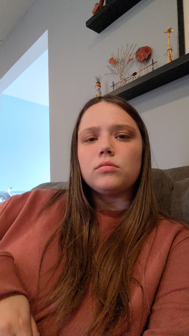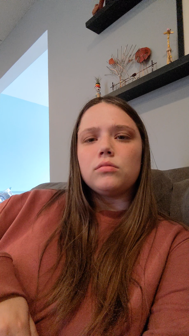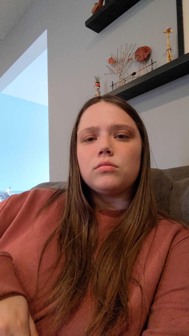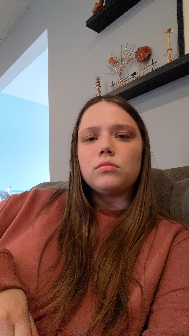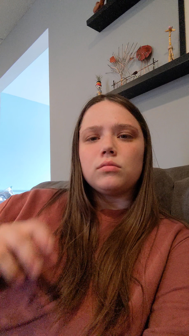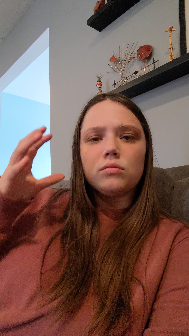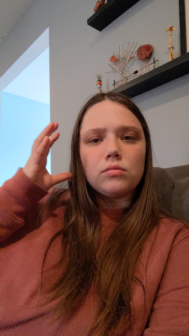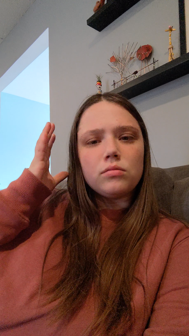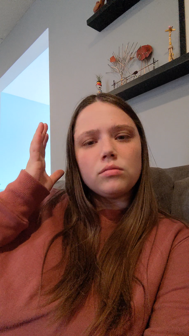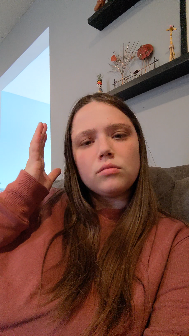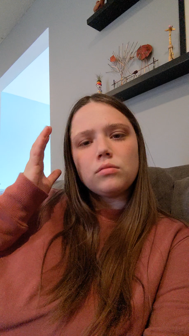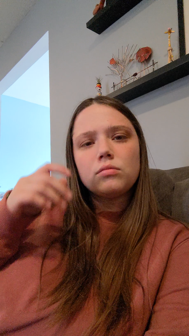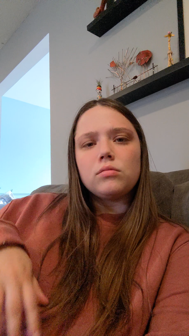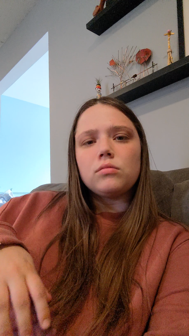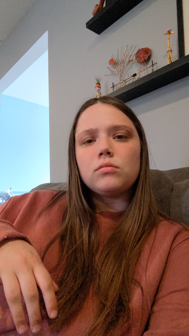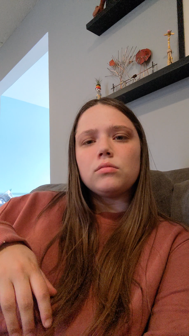pillow